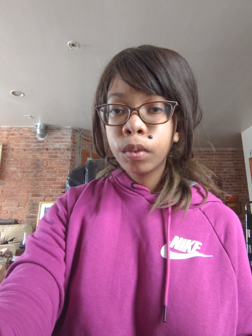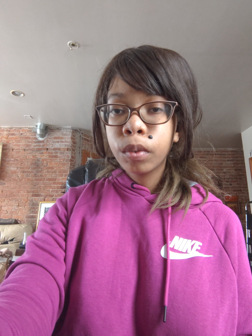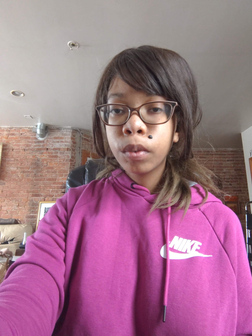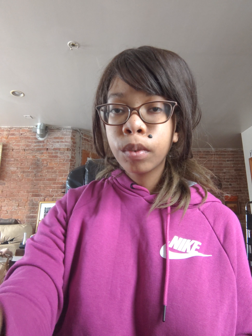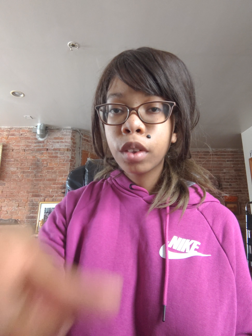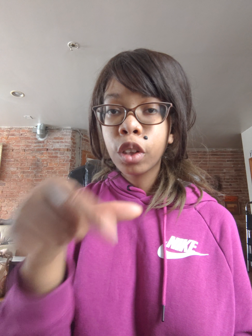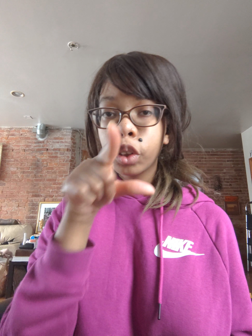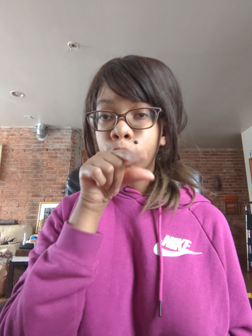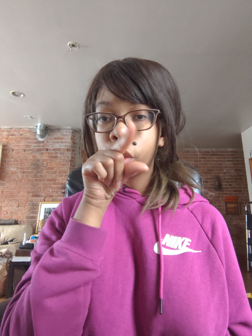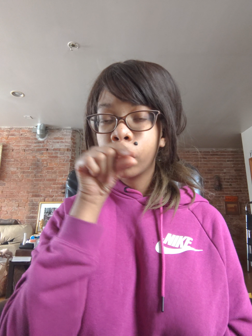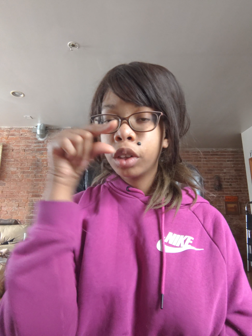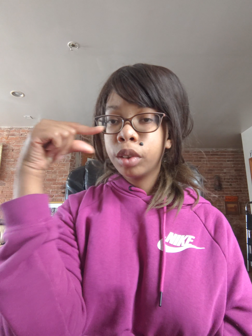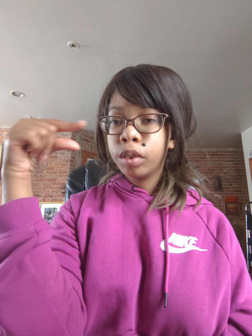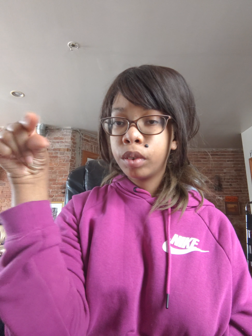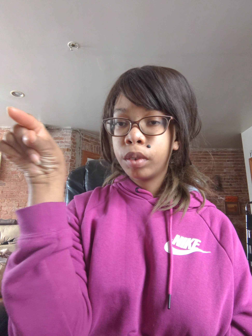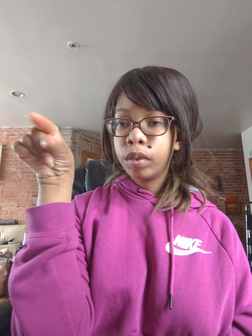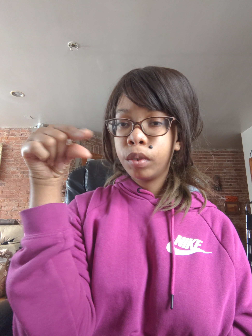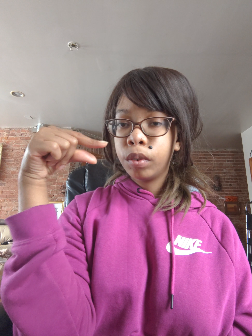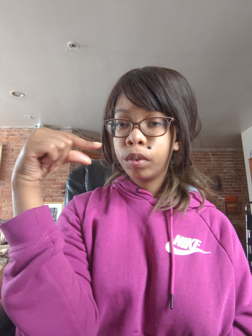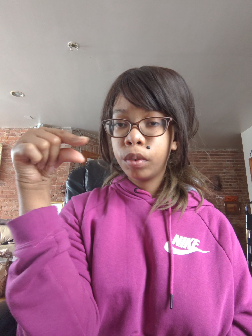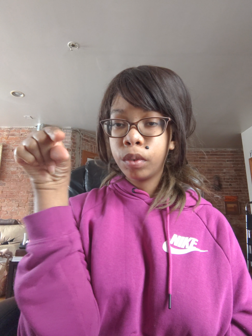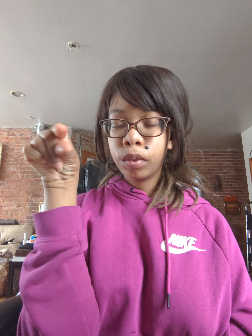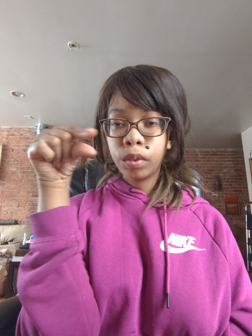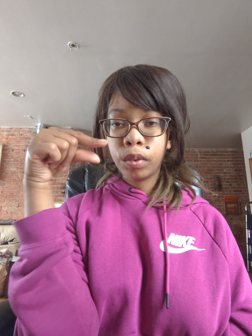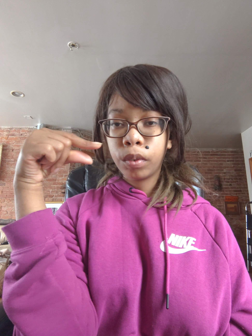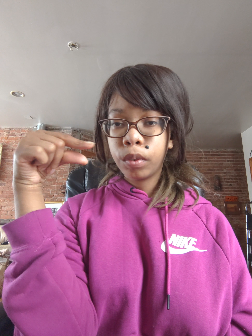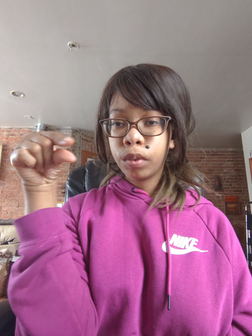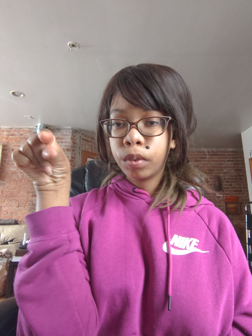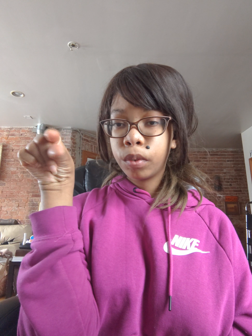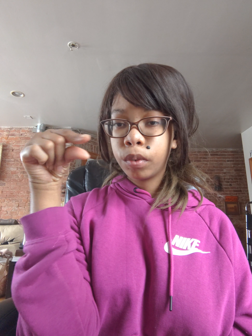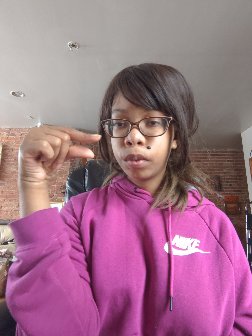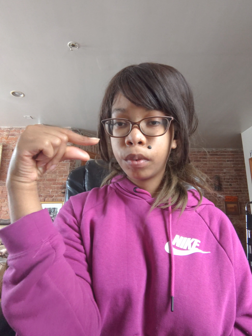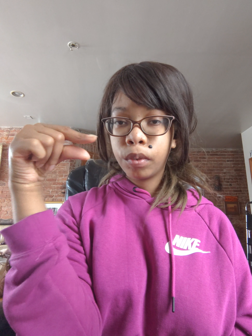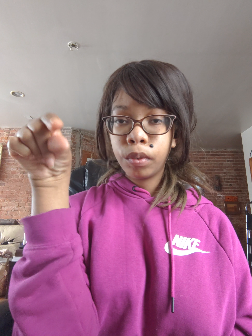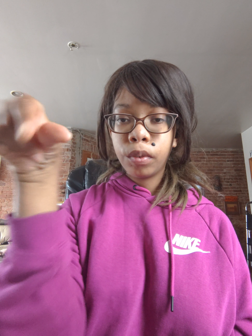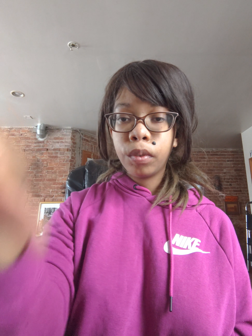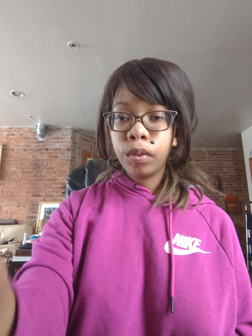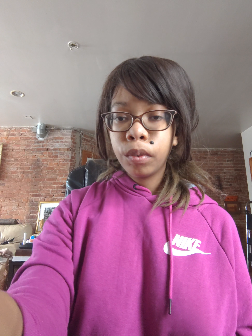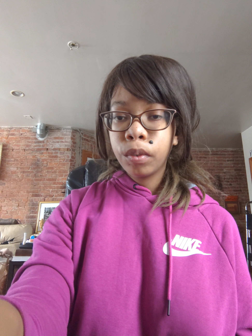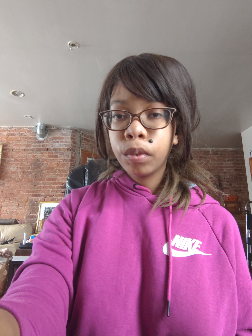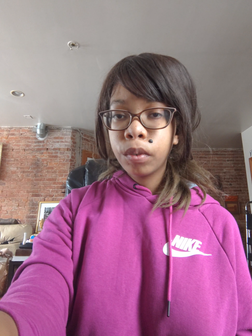goose